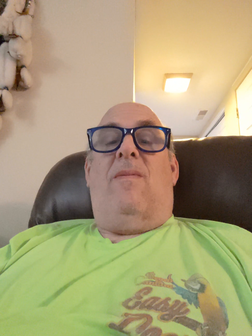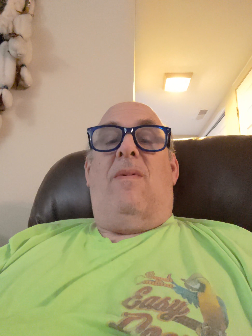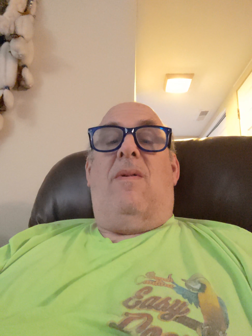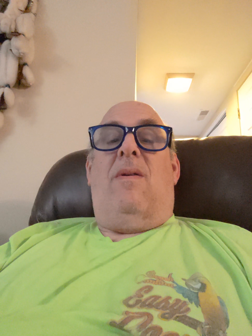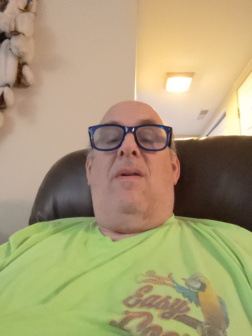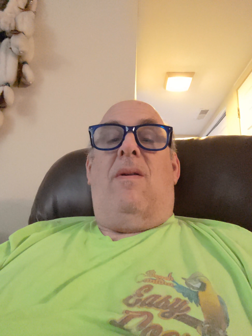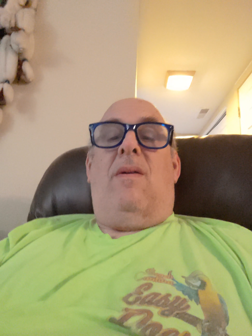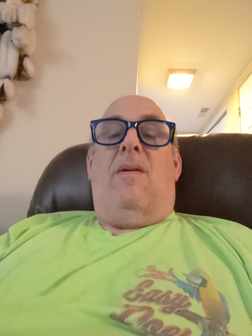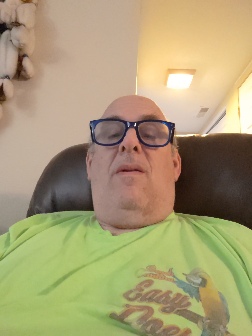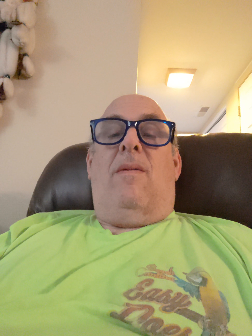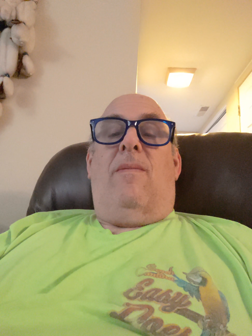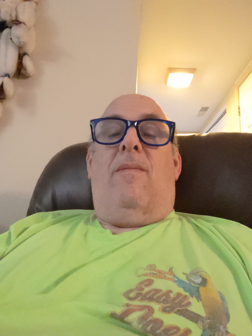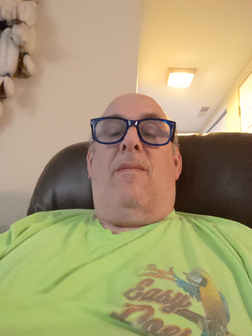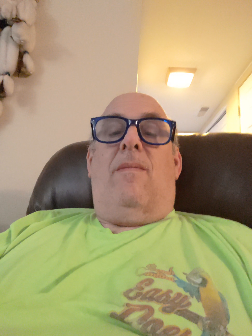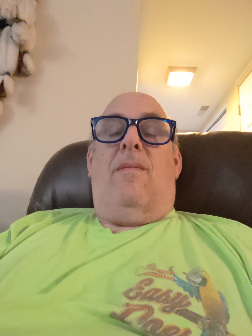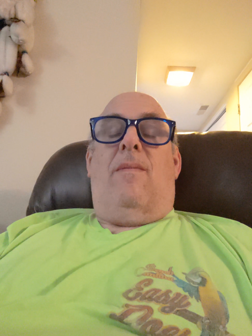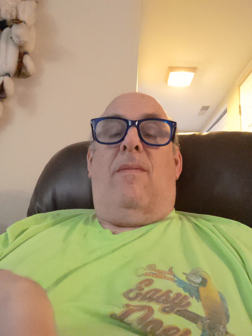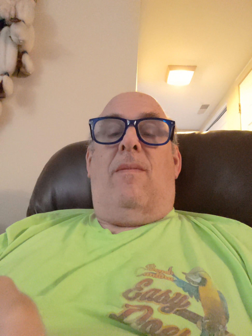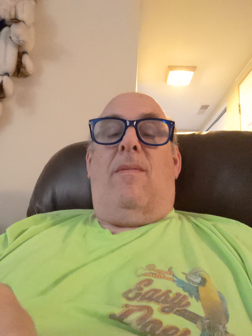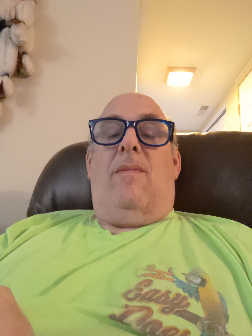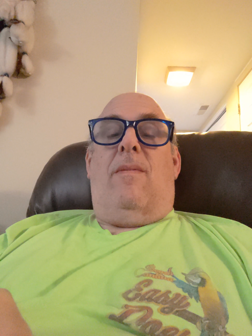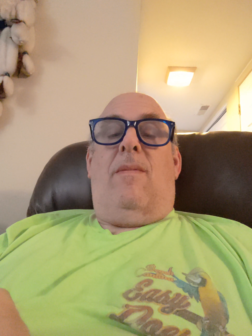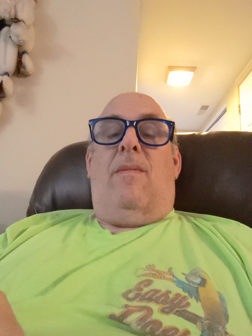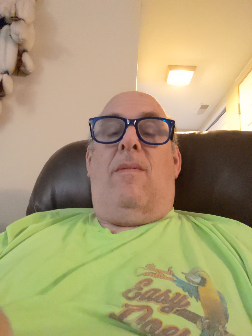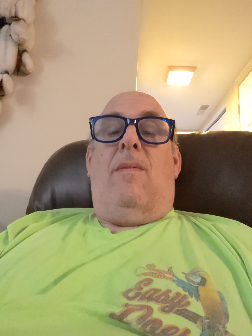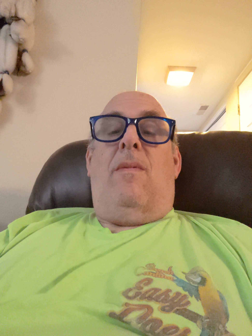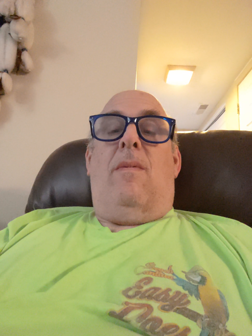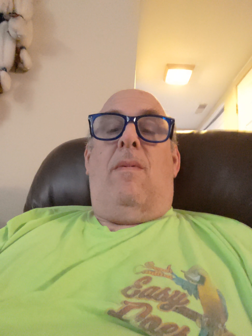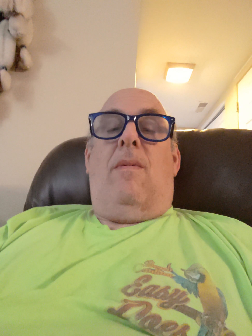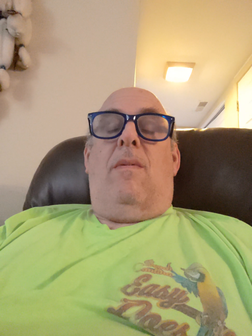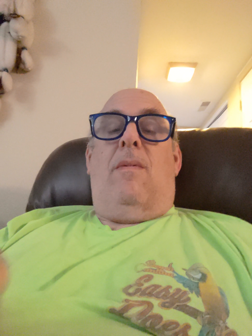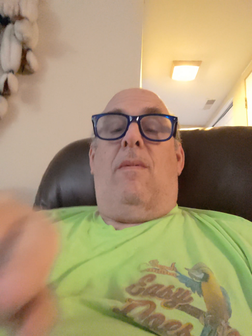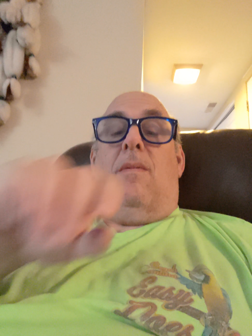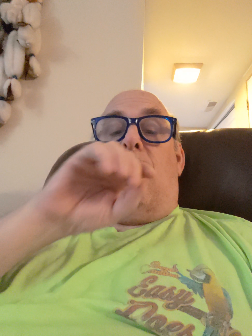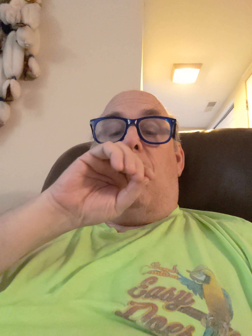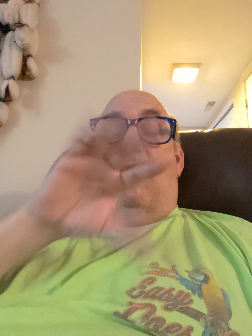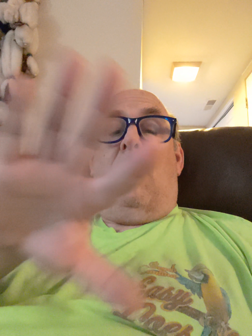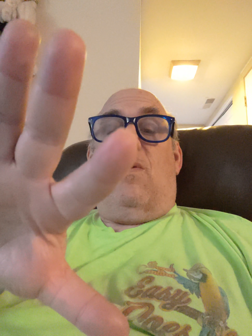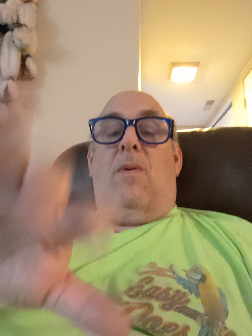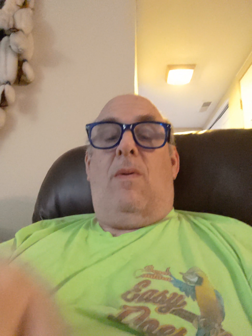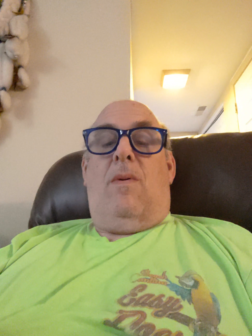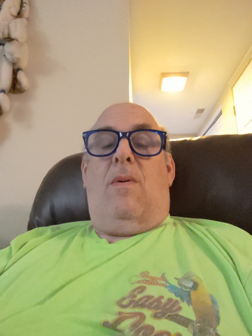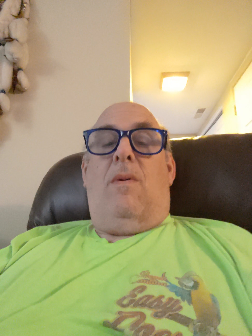blow